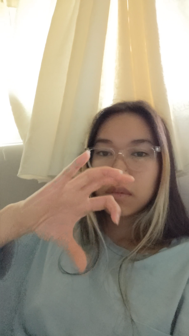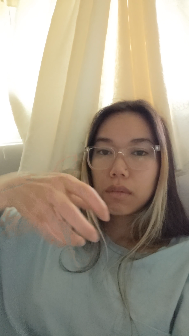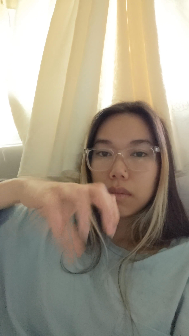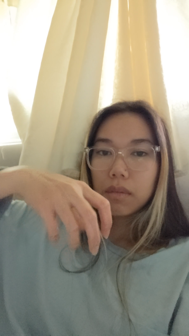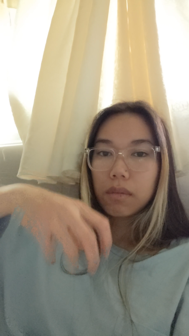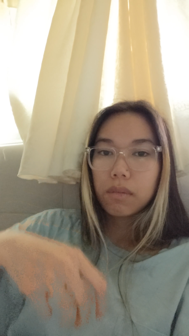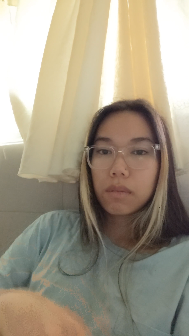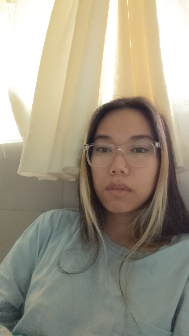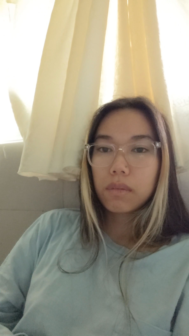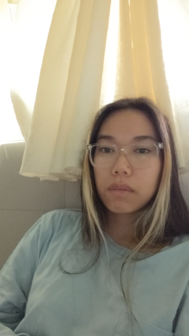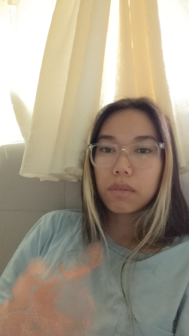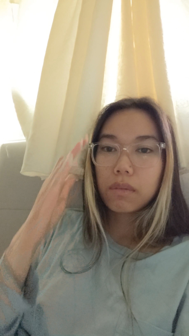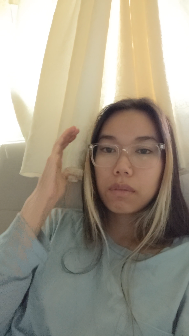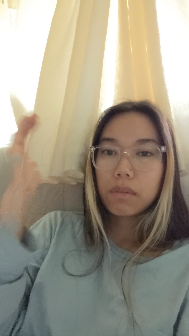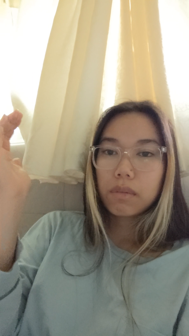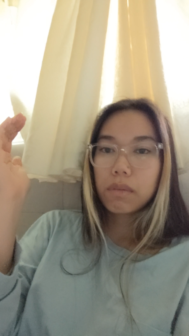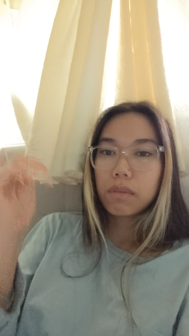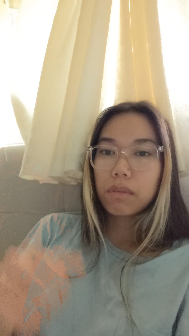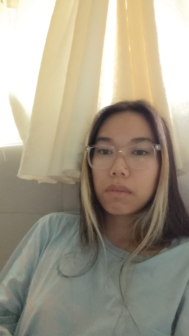big